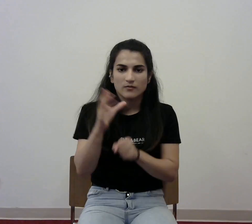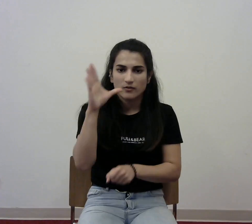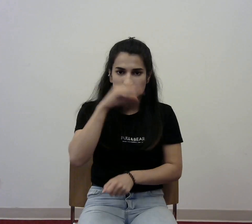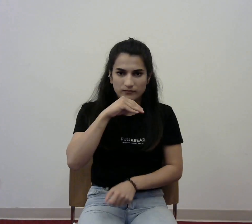bilmək